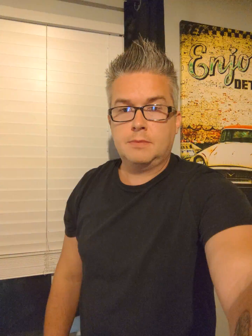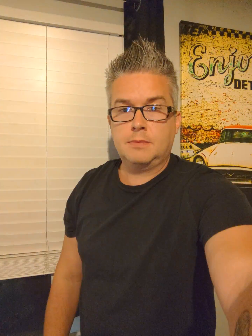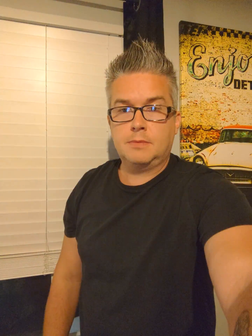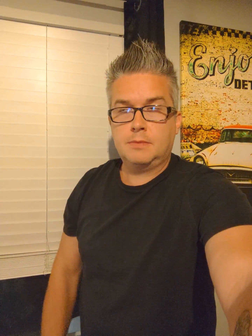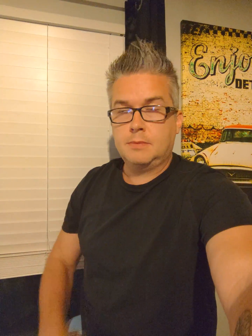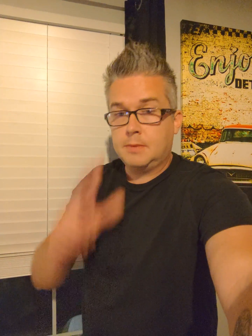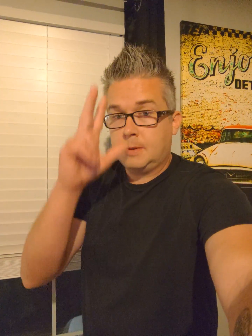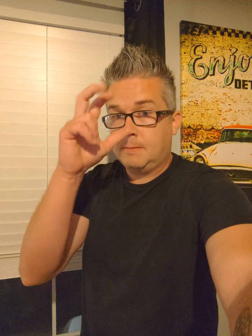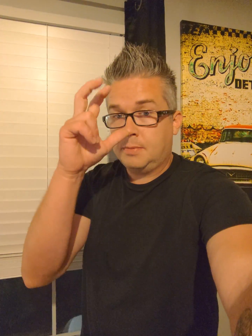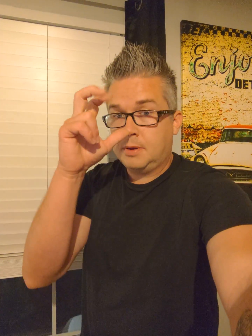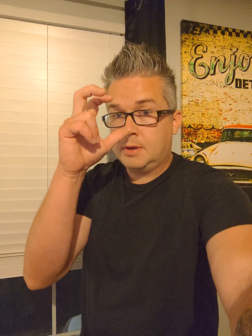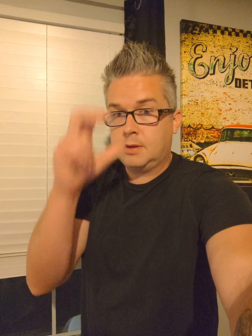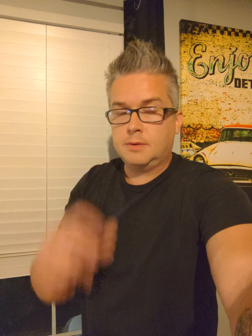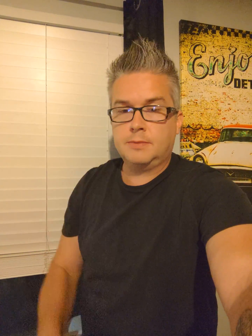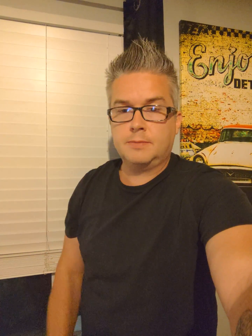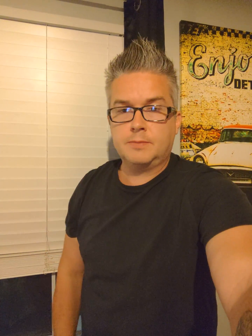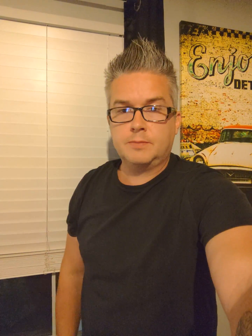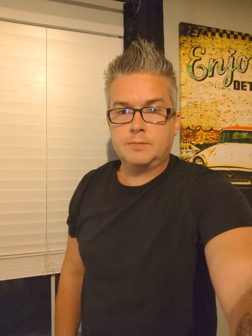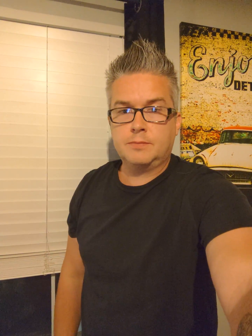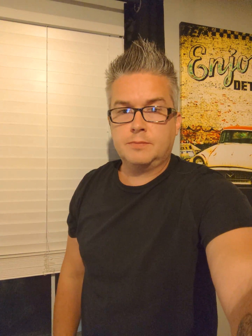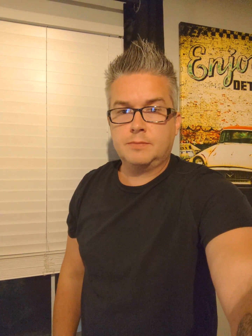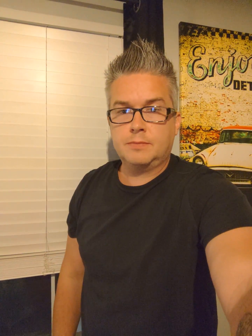ant